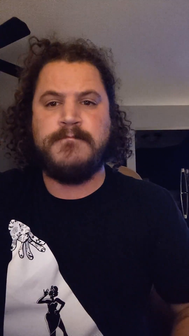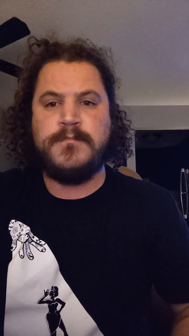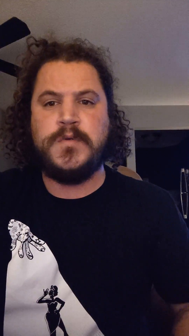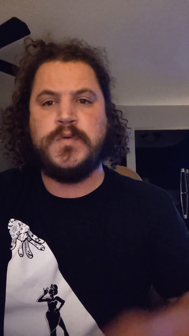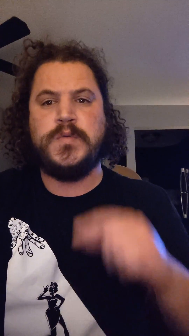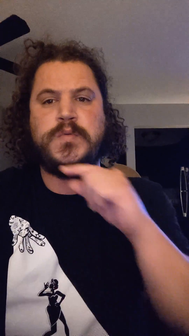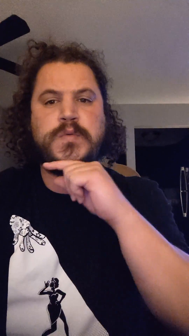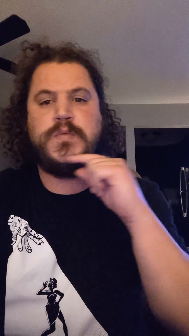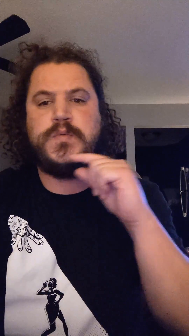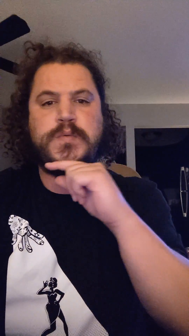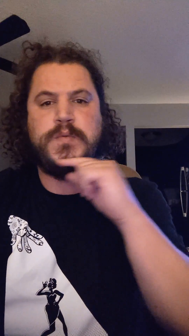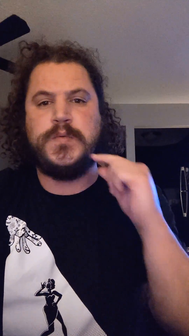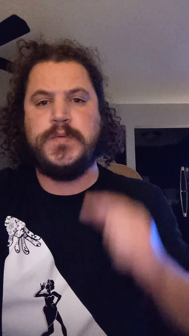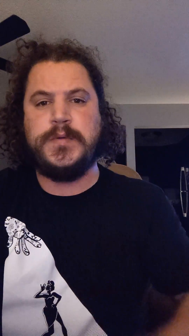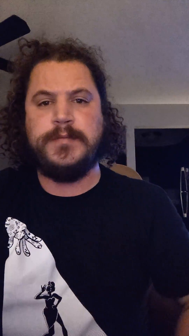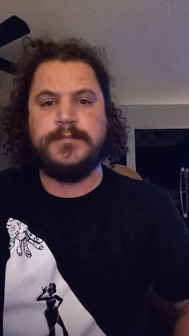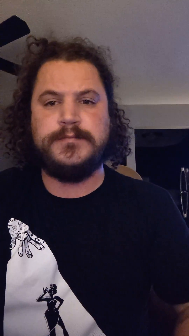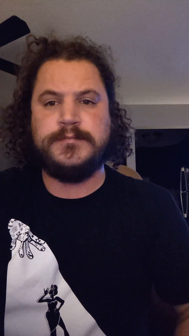glue